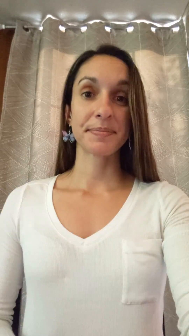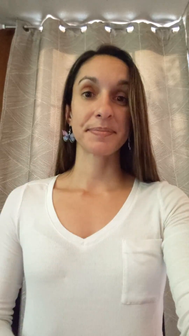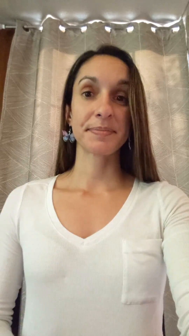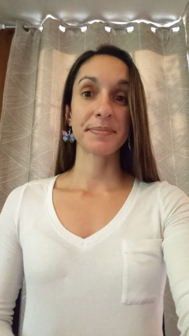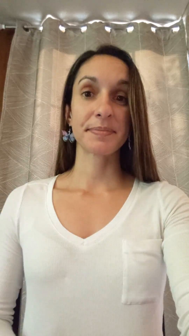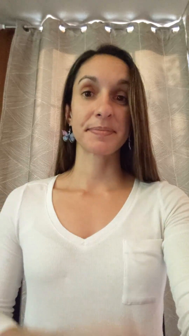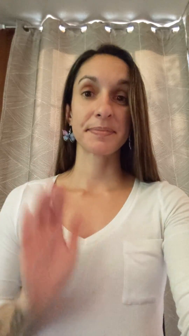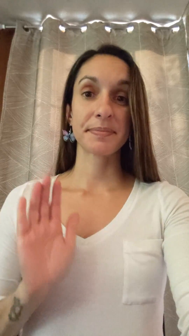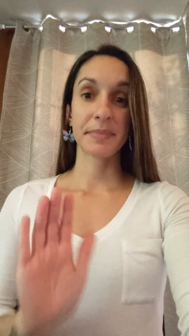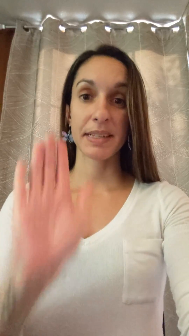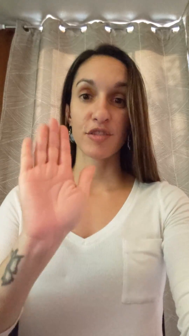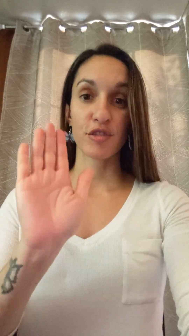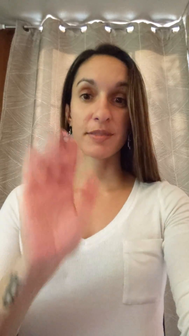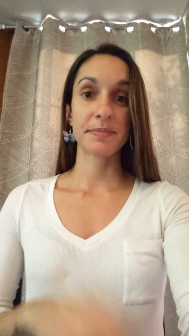push